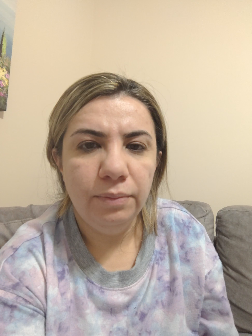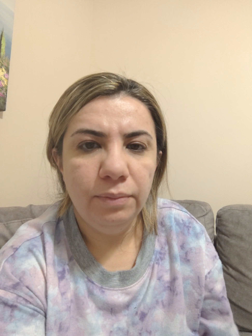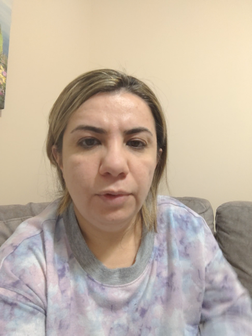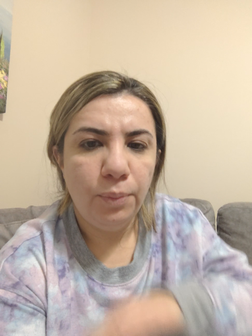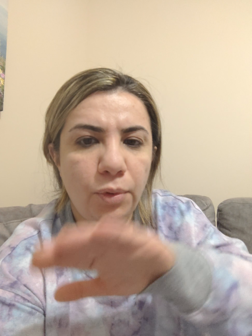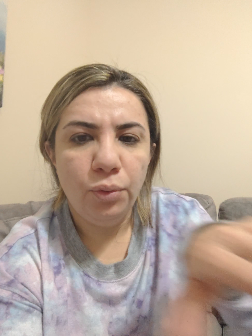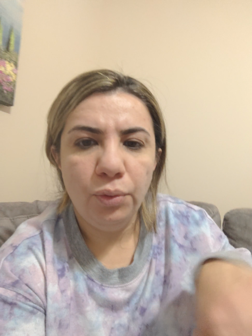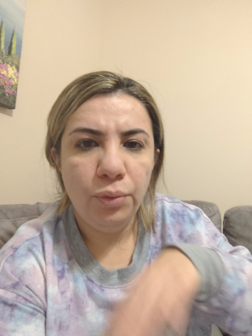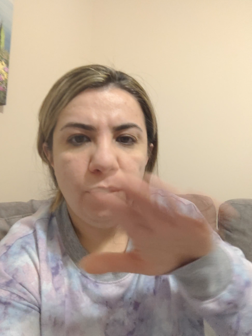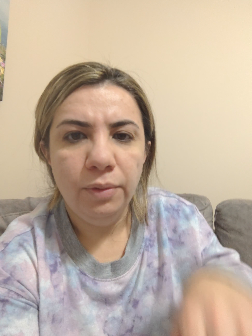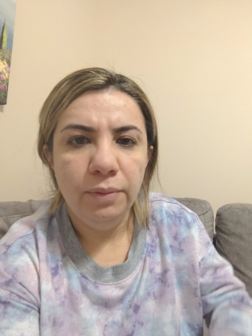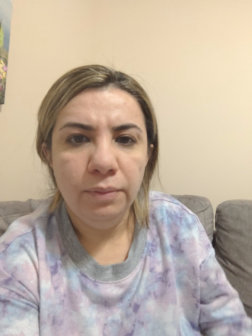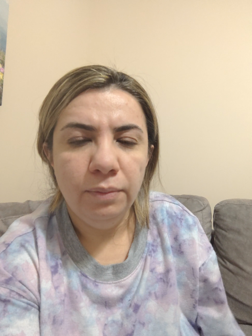pool